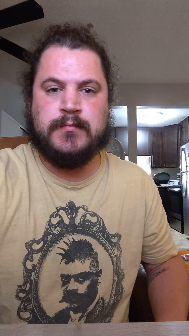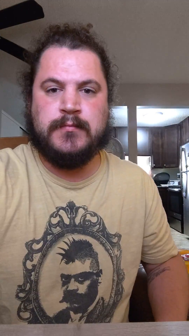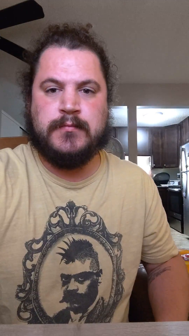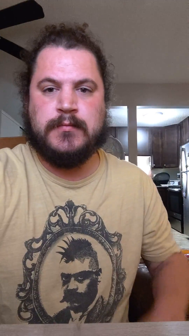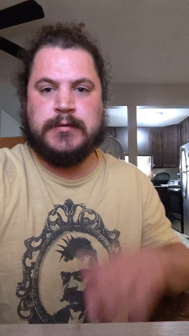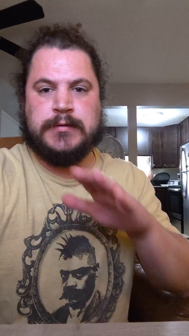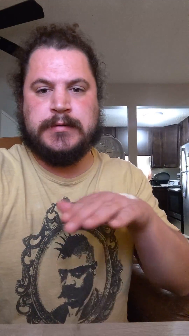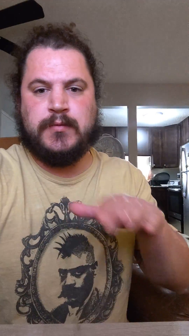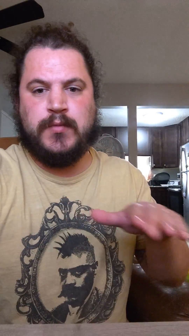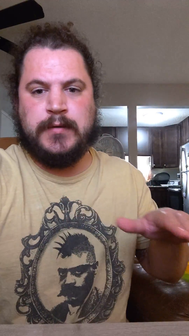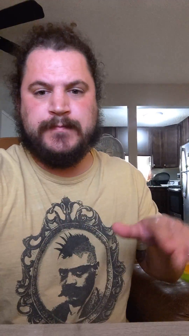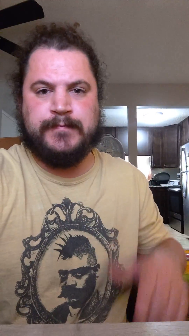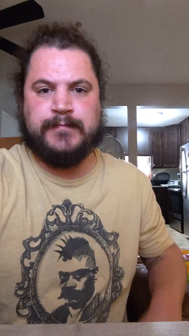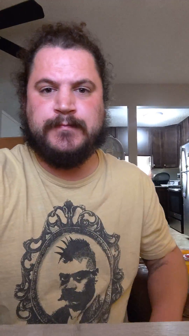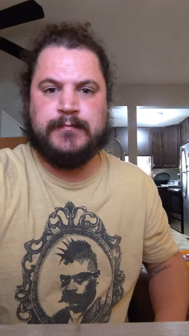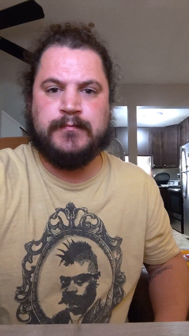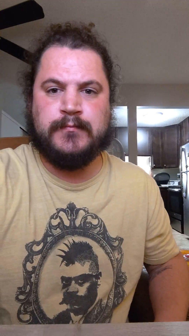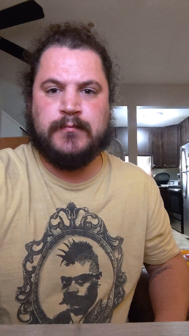children